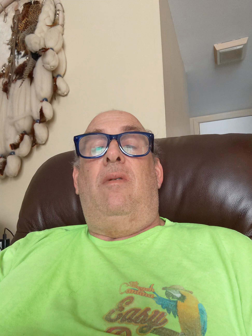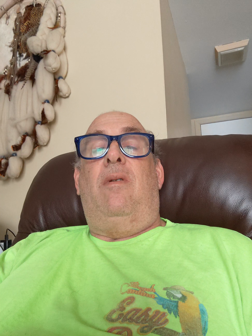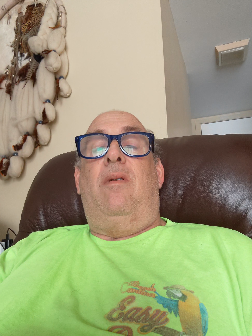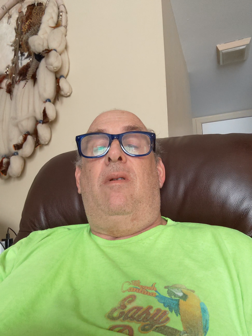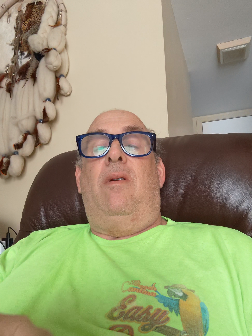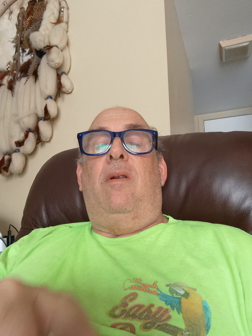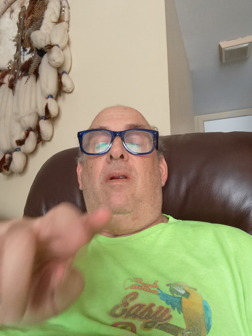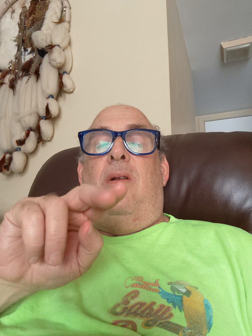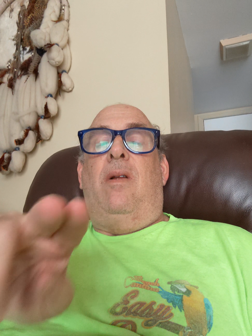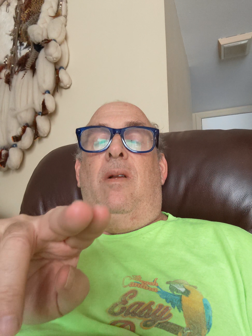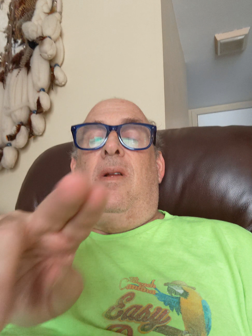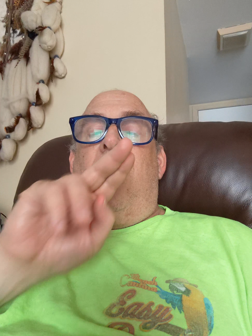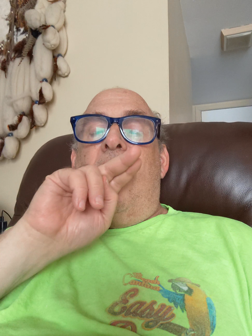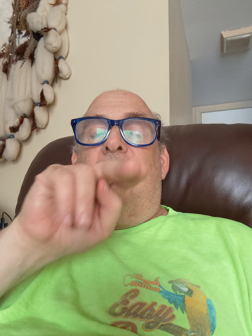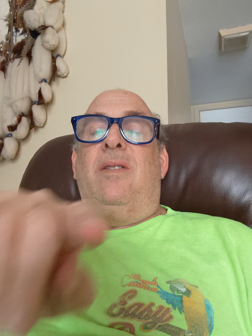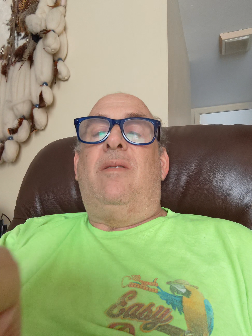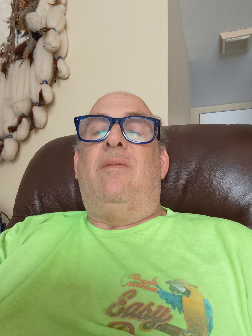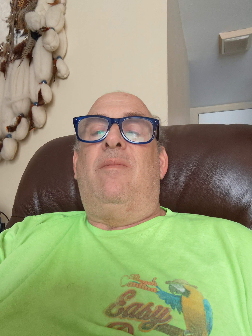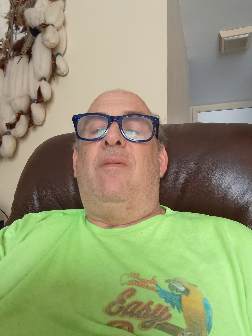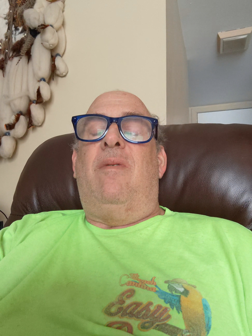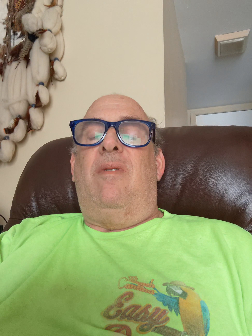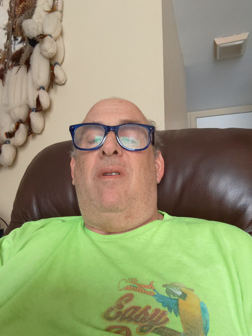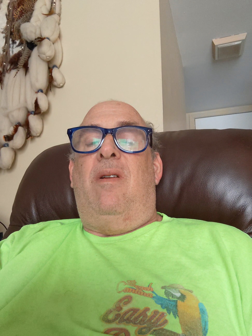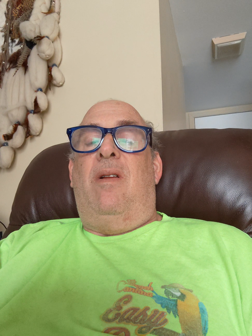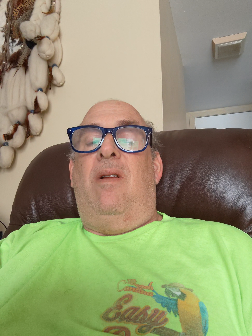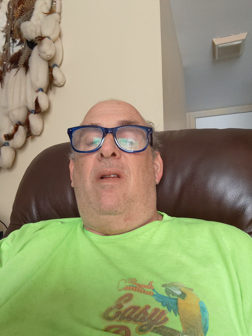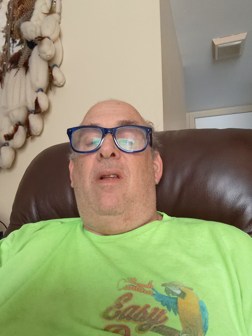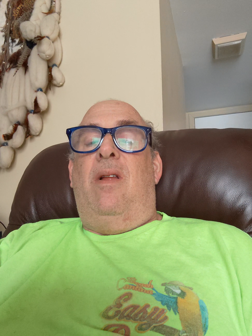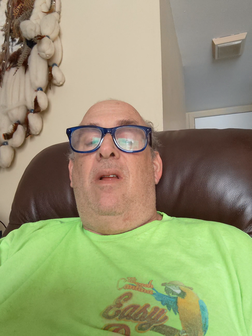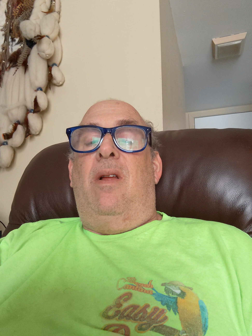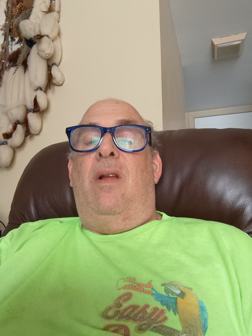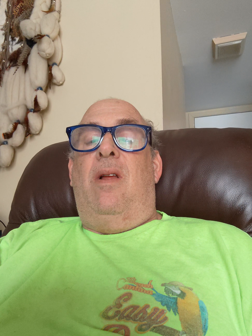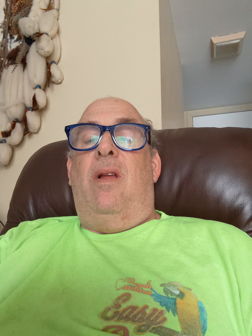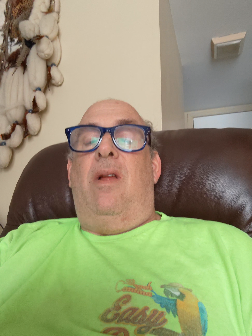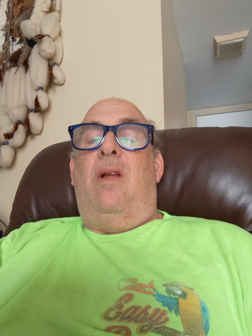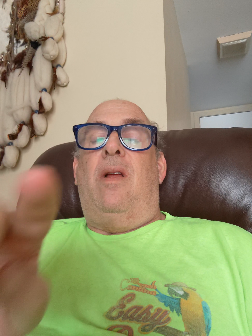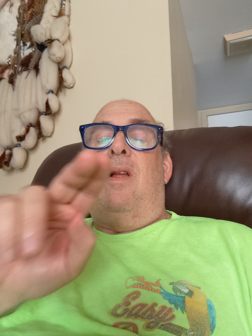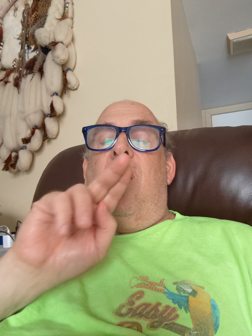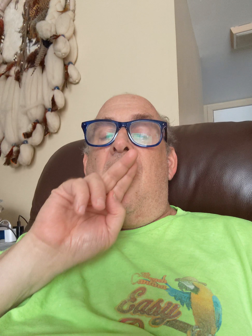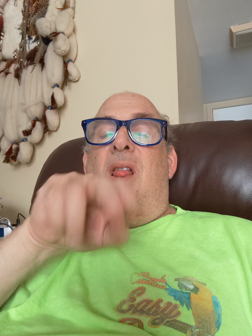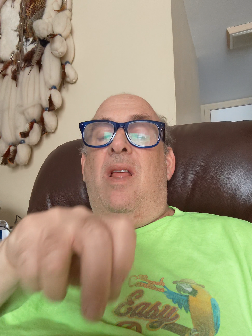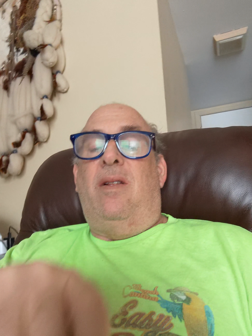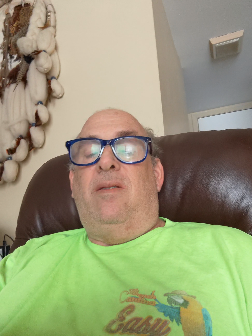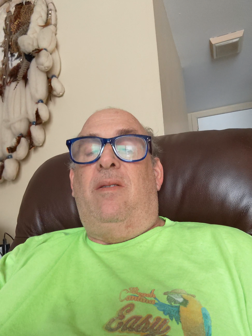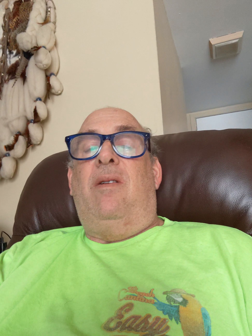tongue